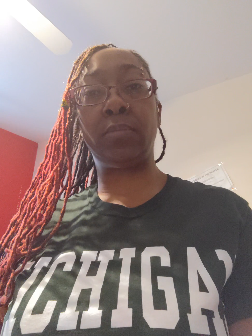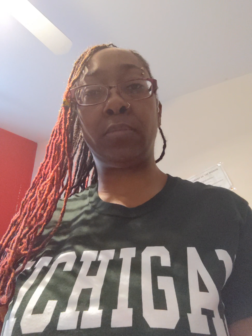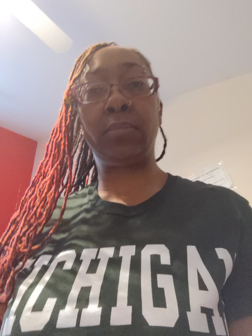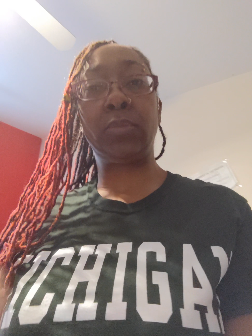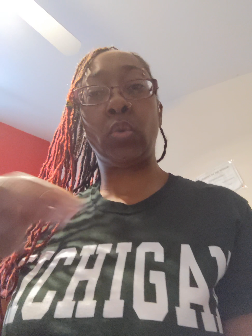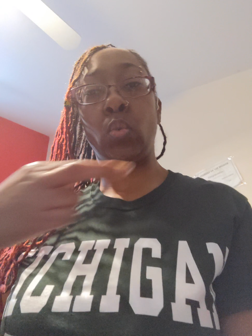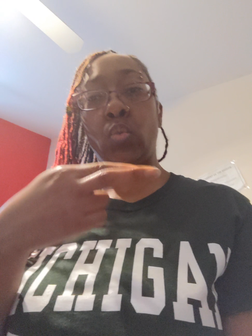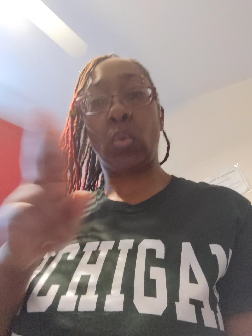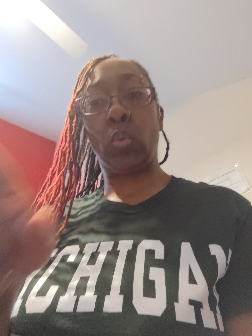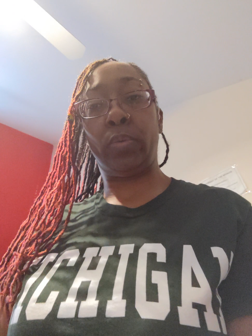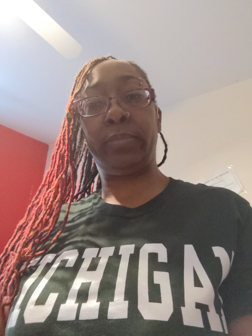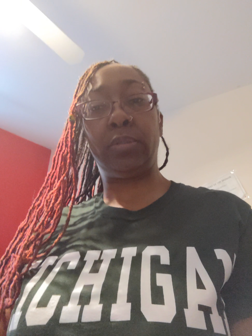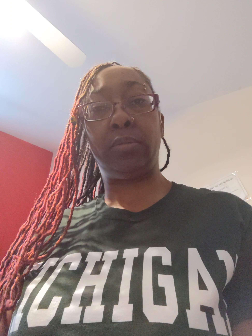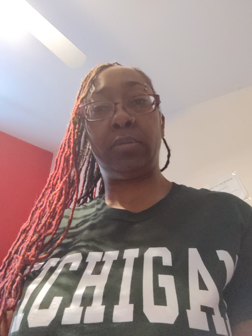room